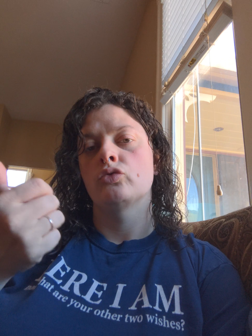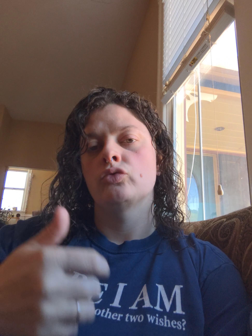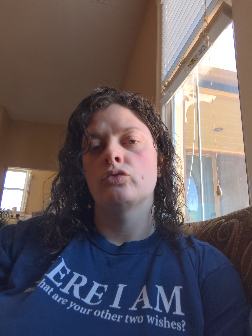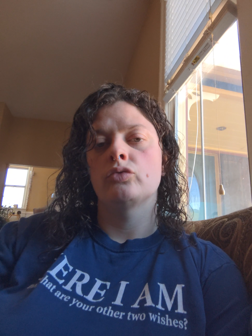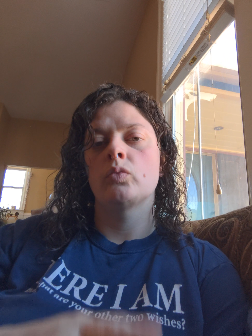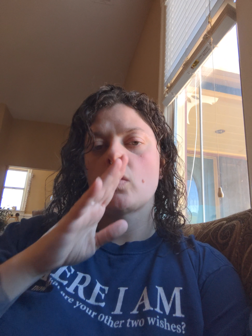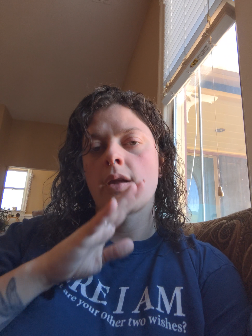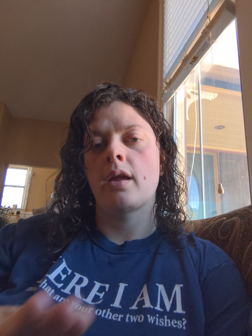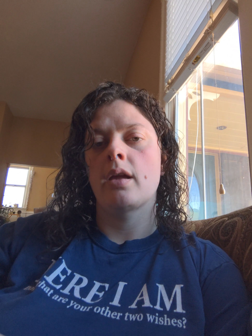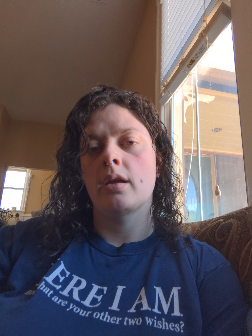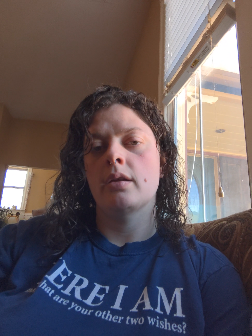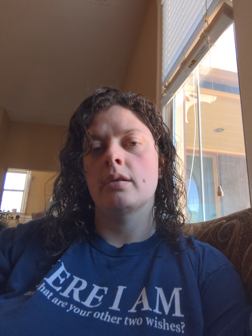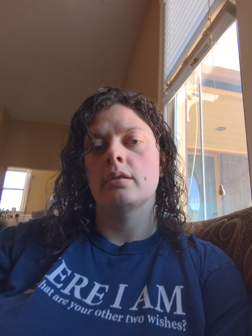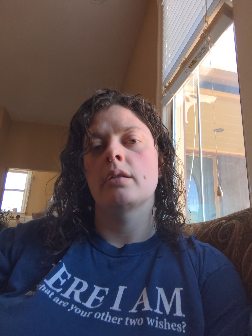quiet